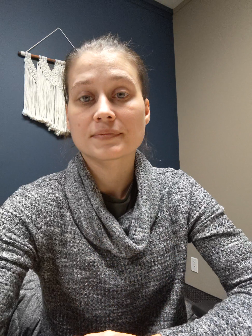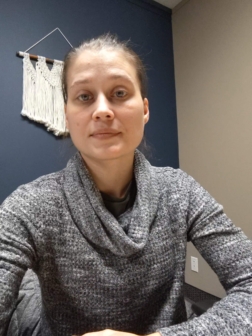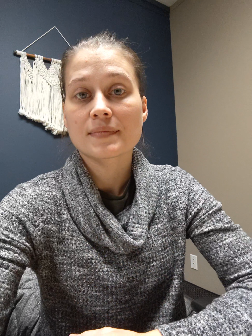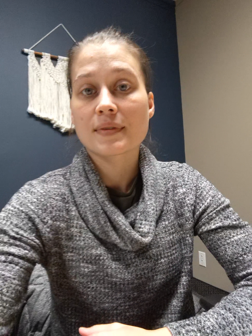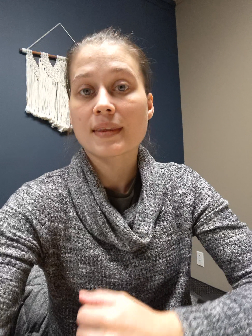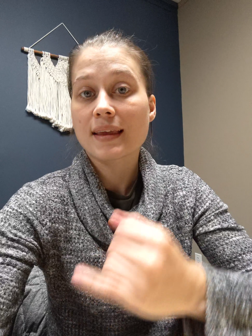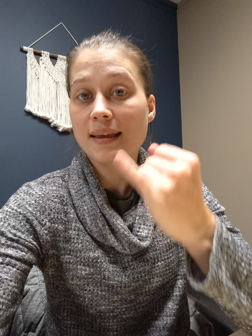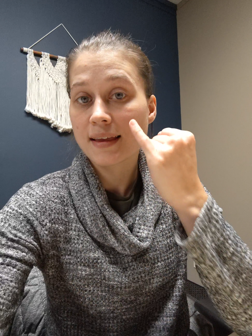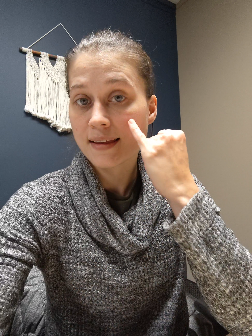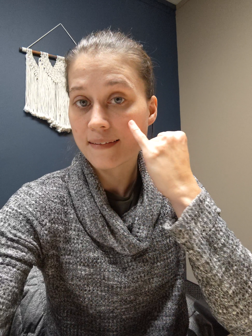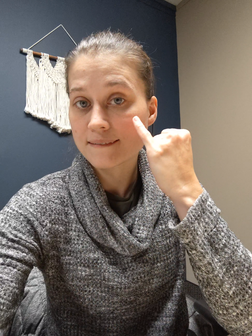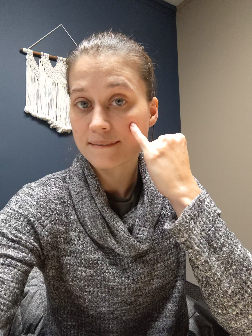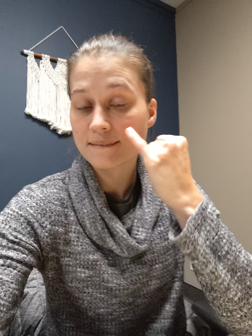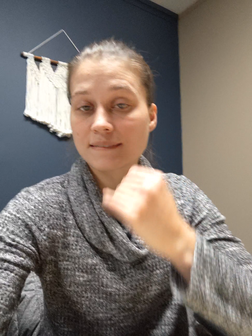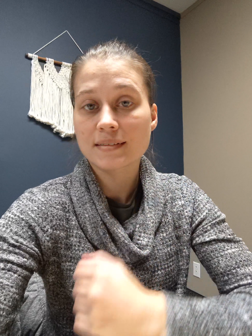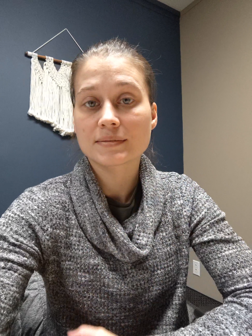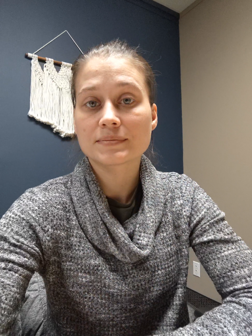if